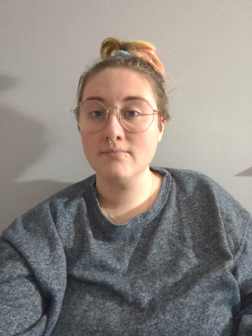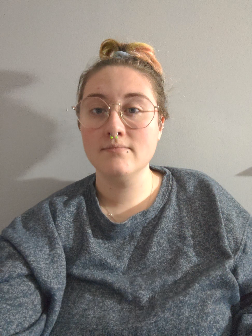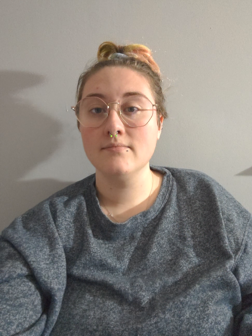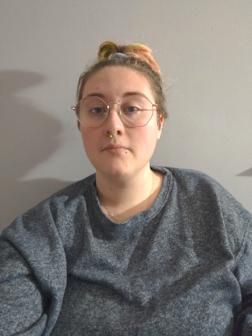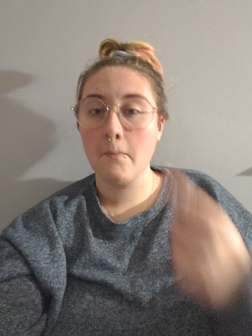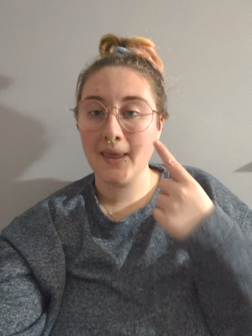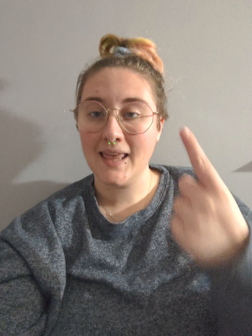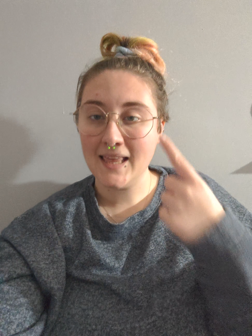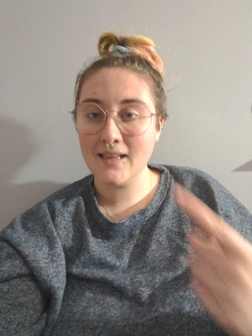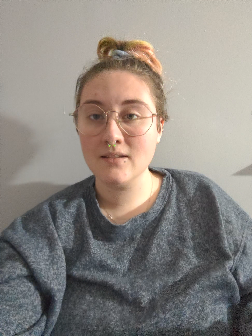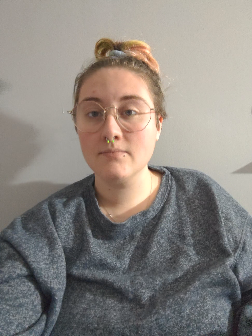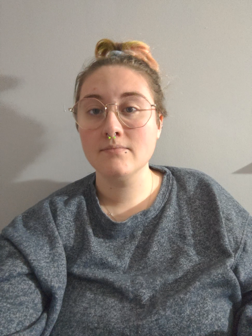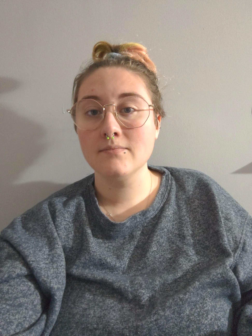penny